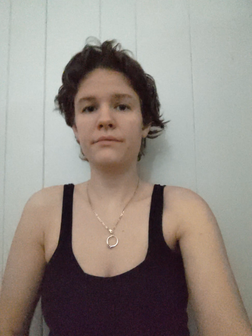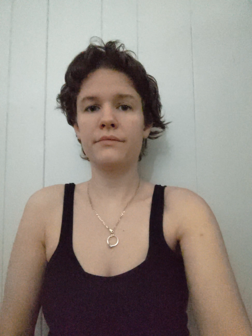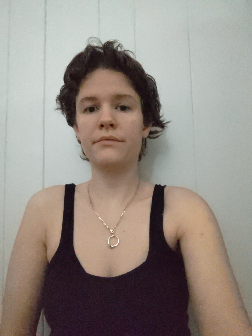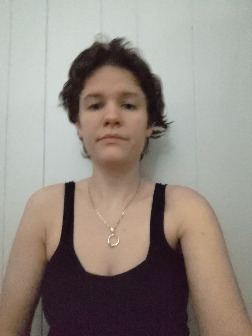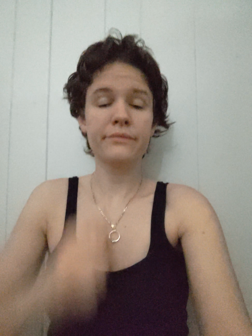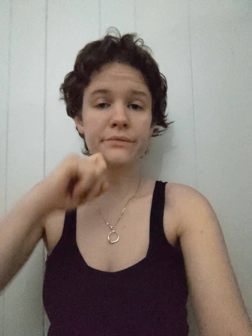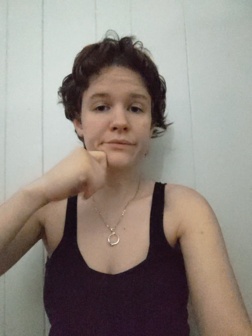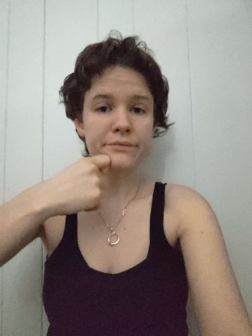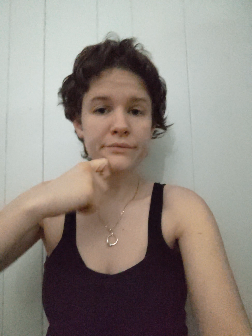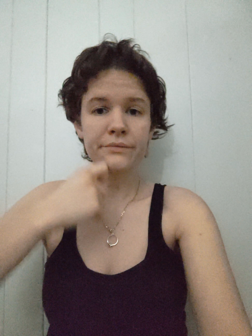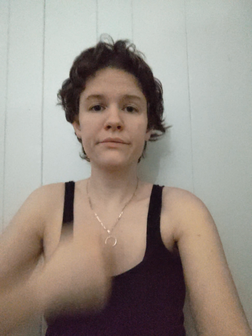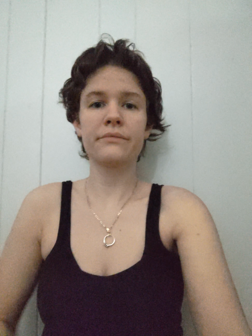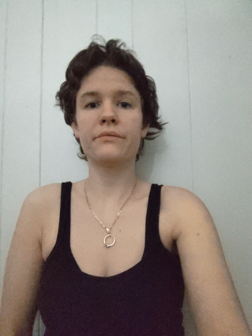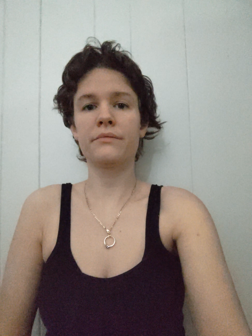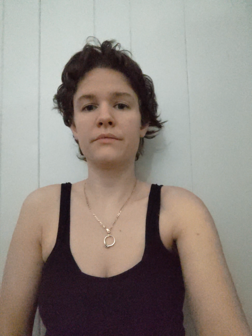apple